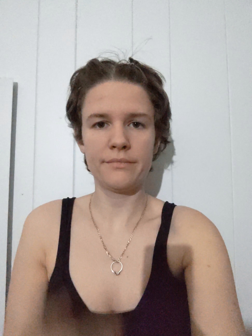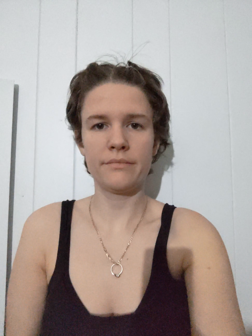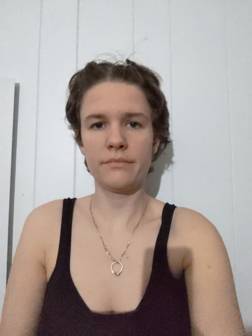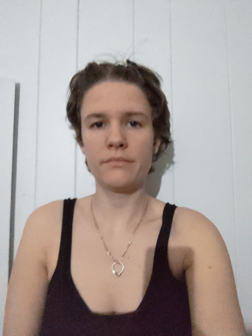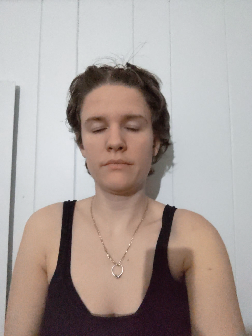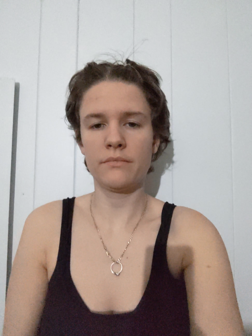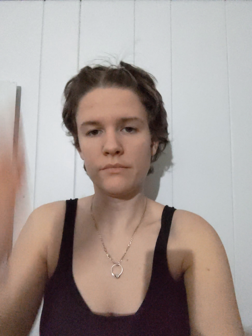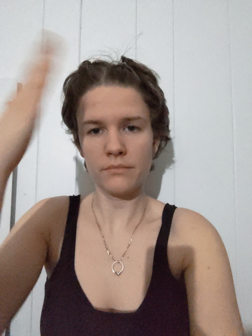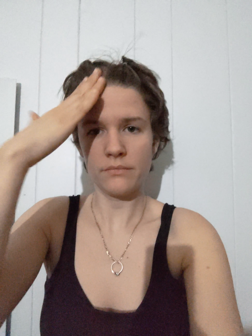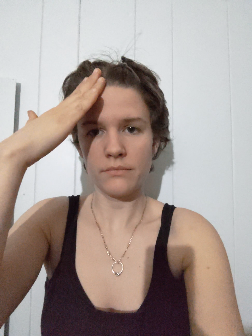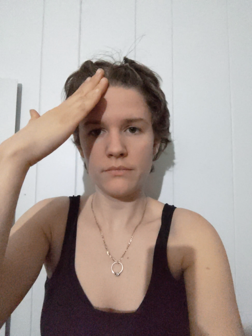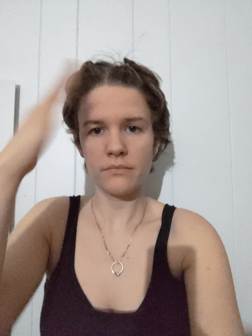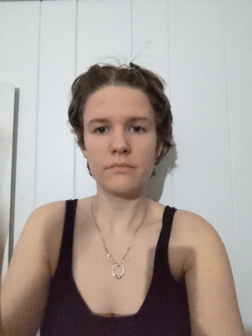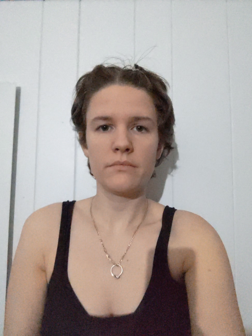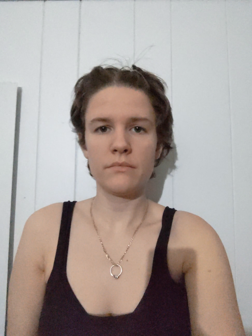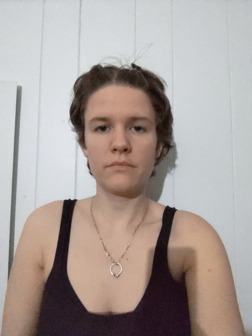hat